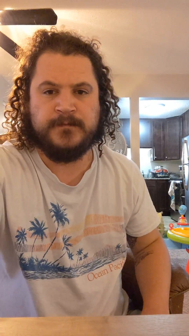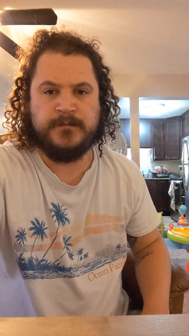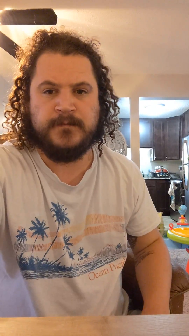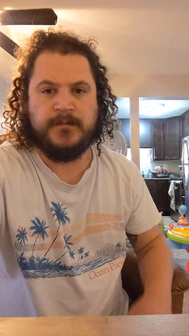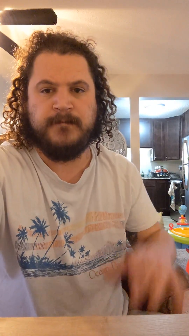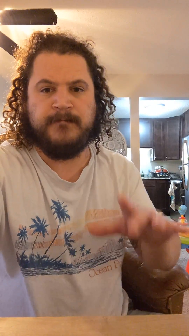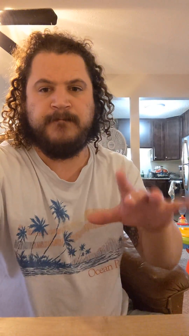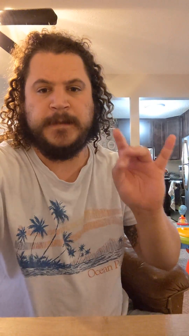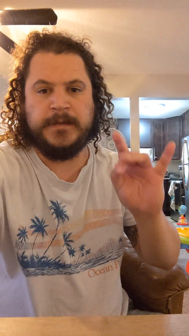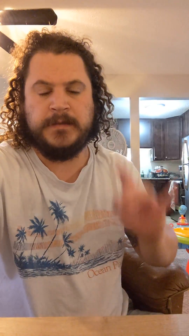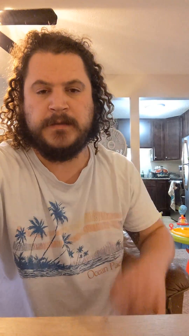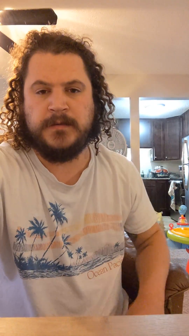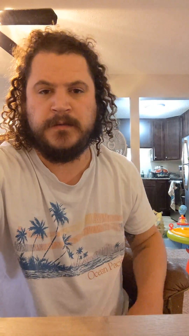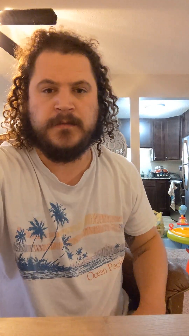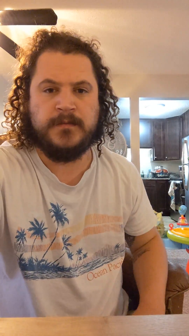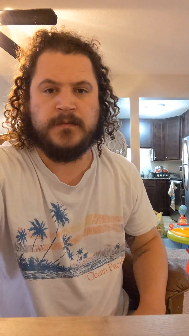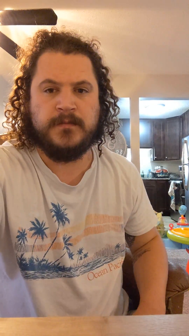pick